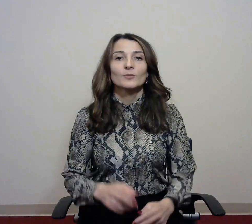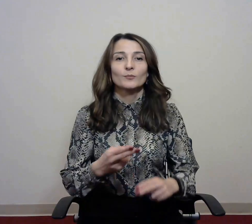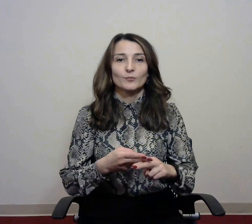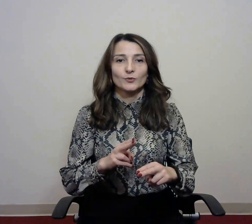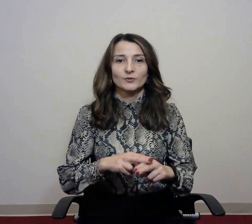bu